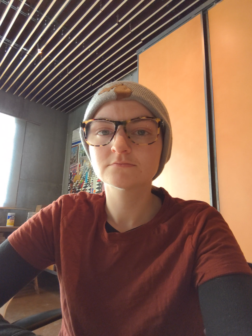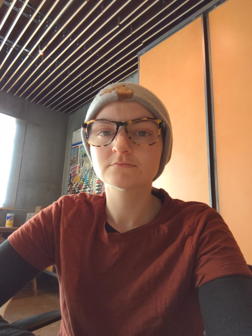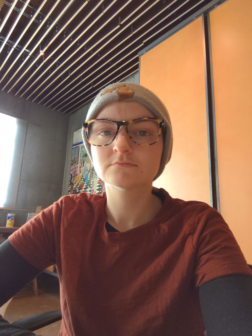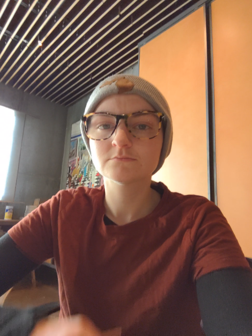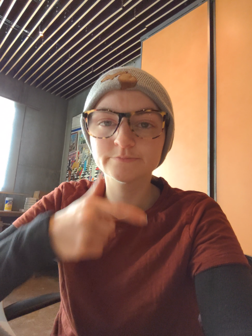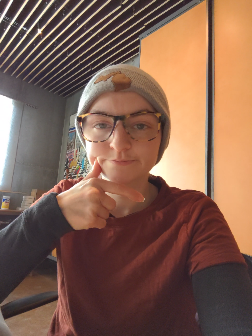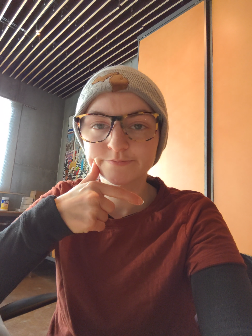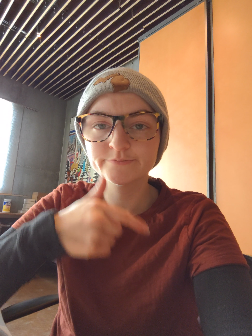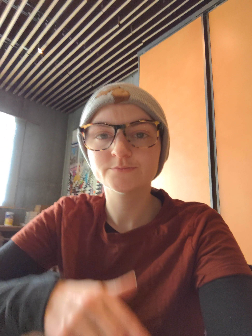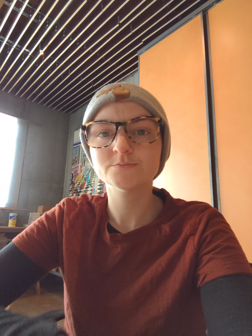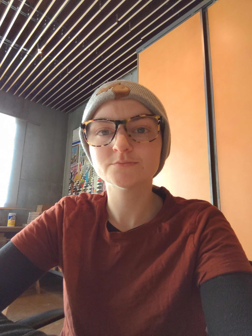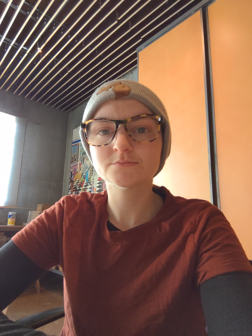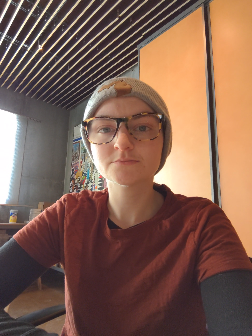radio